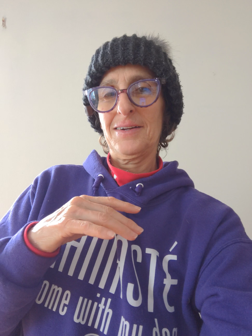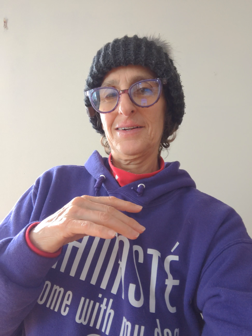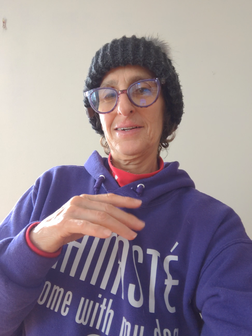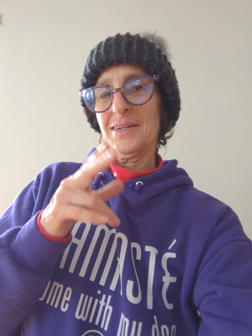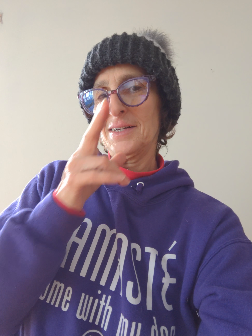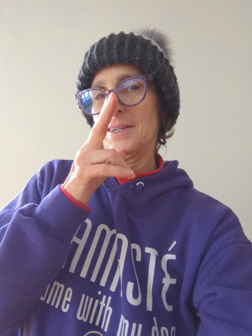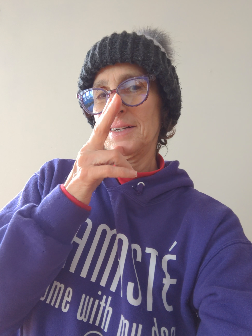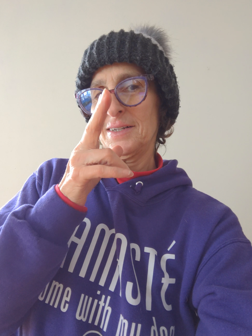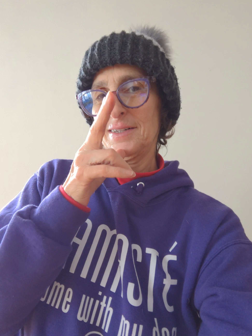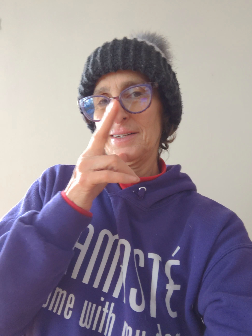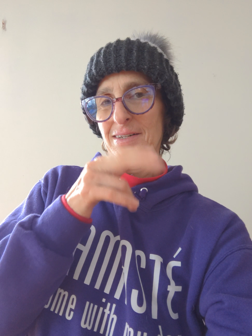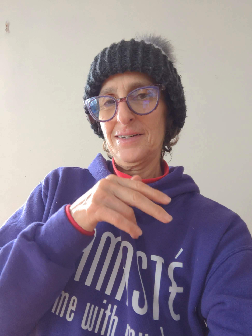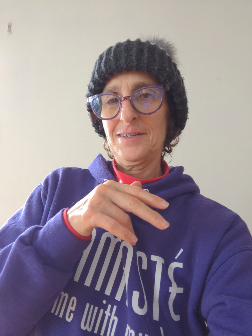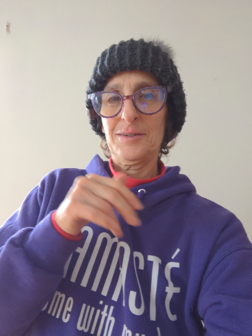hen